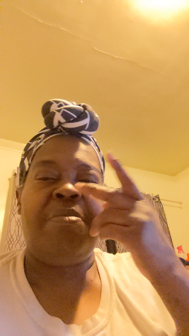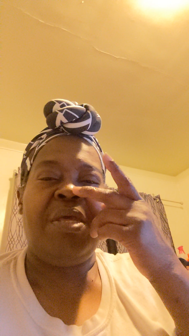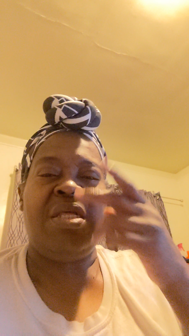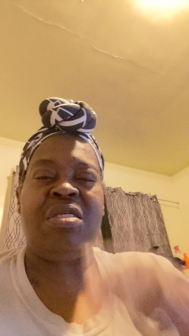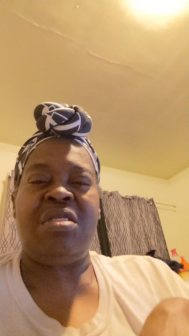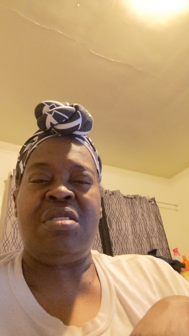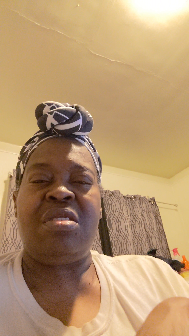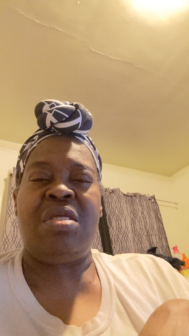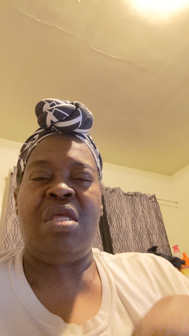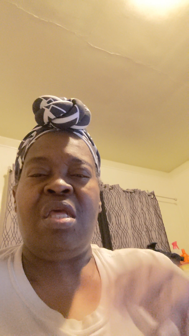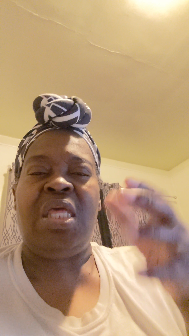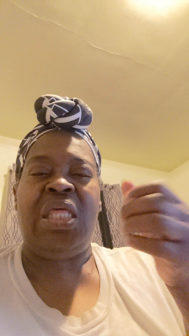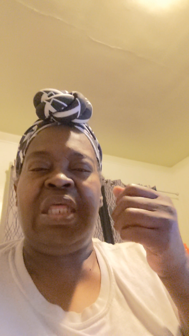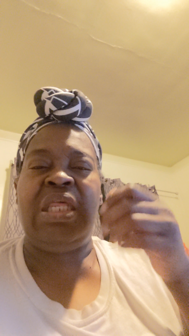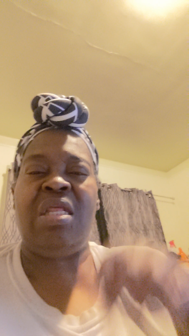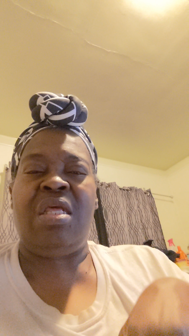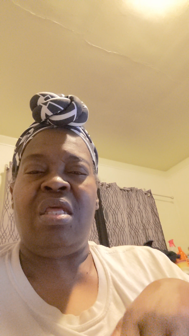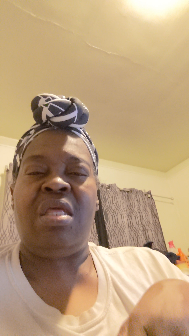get